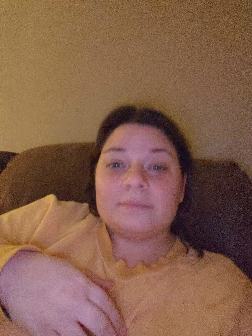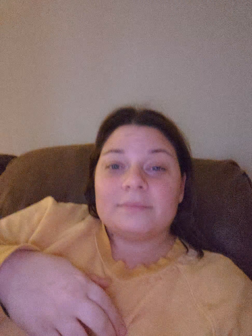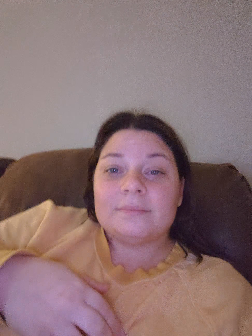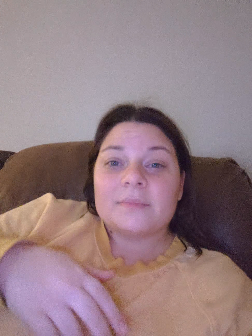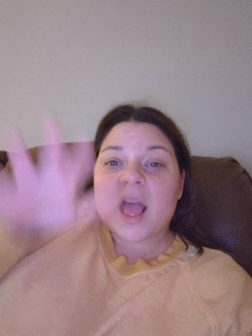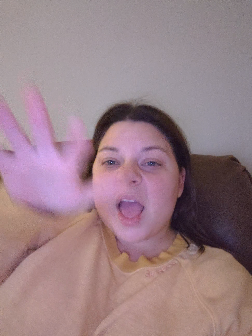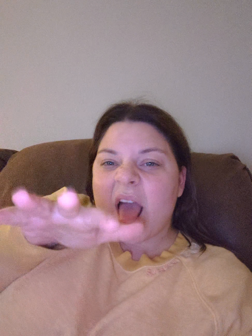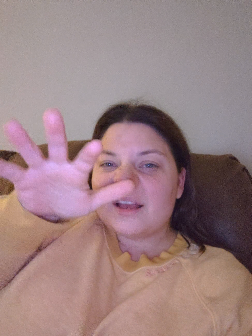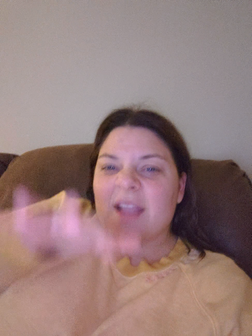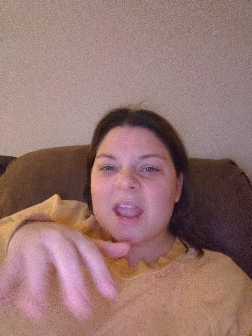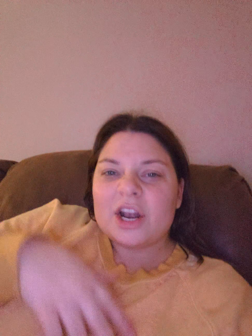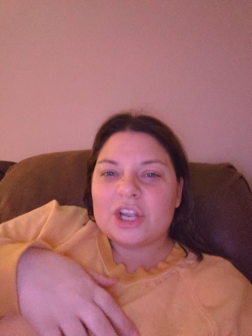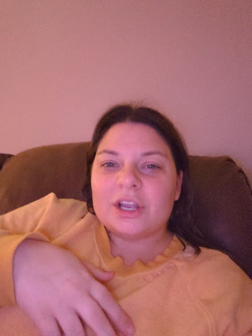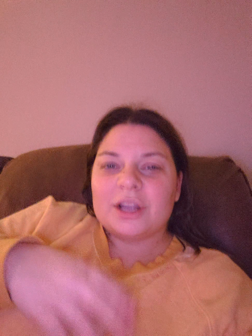alligator